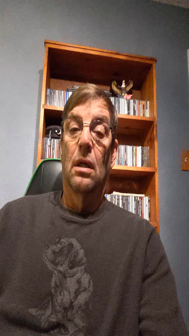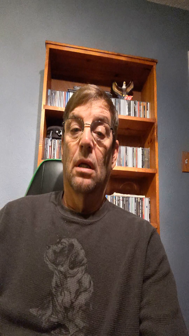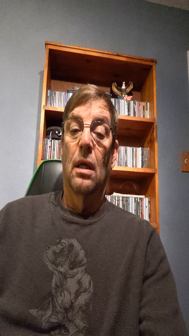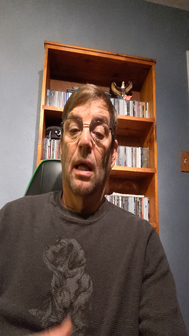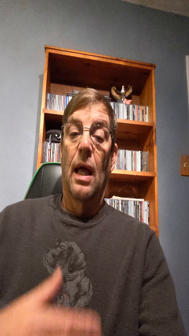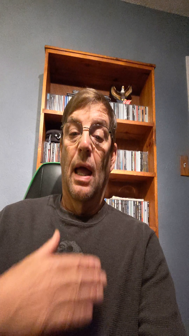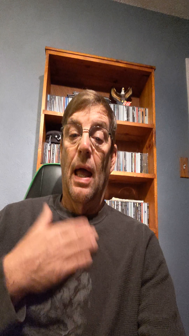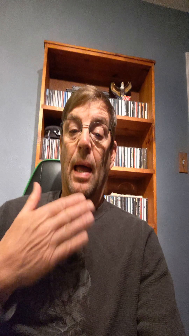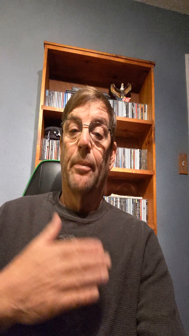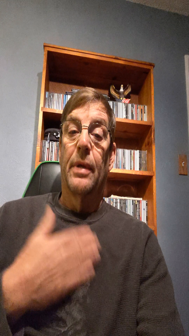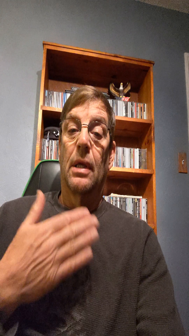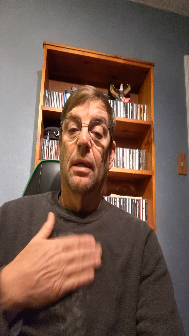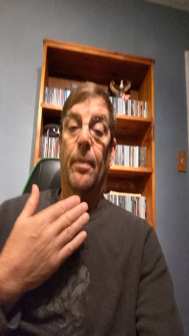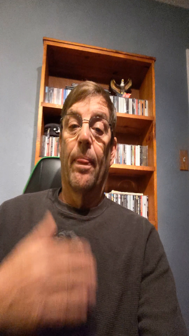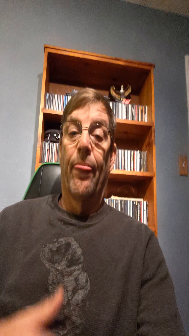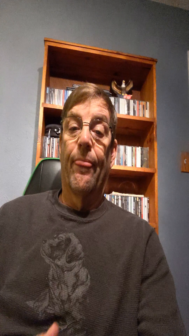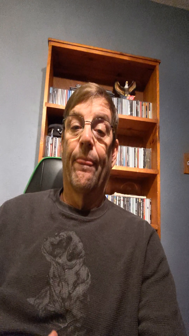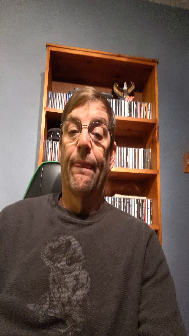happy